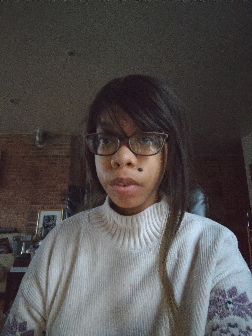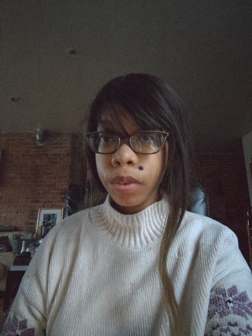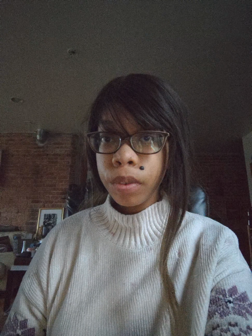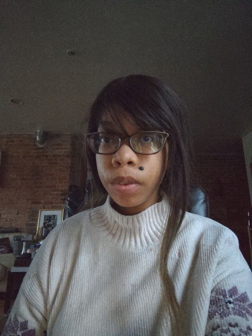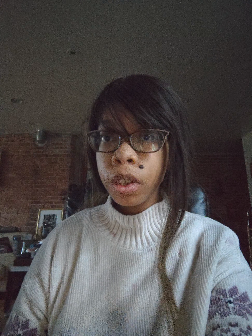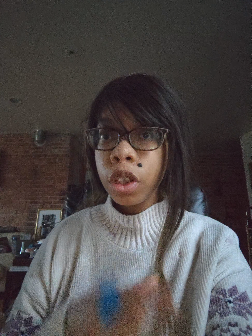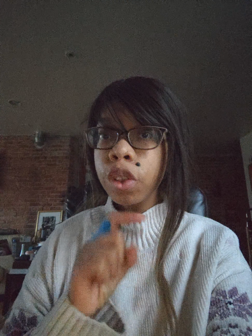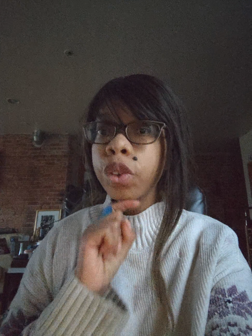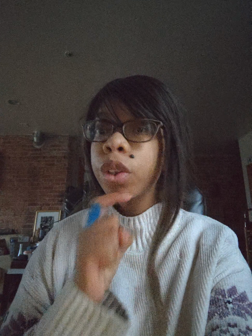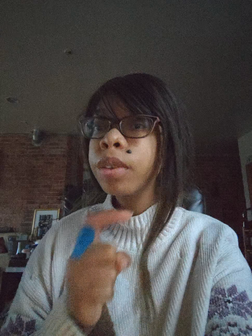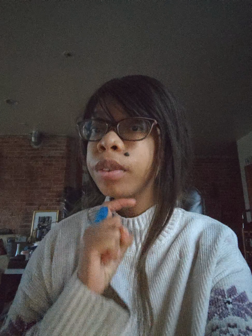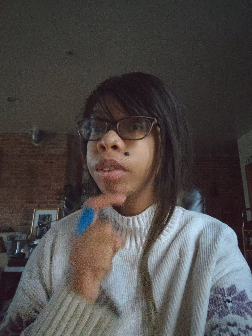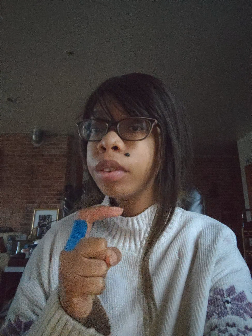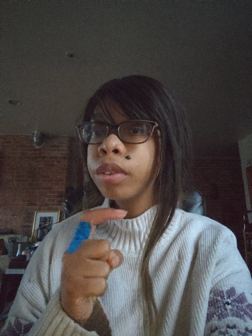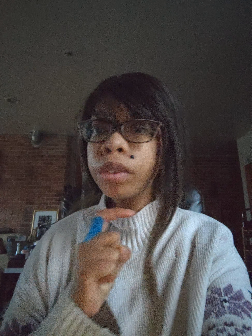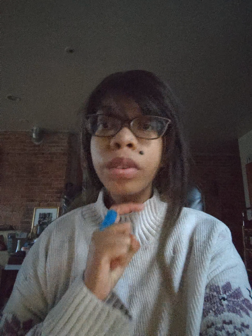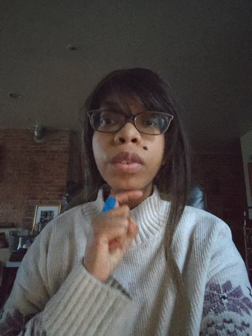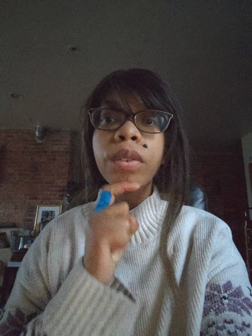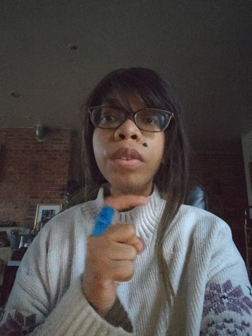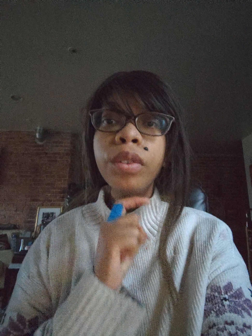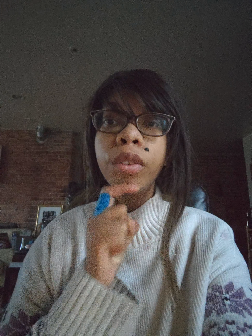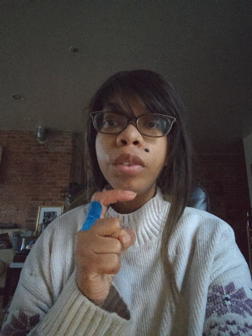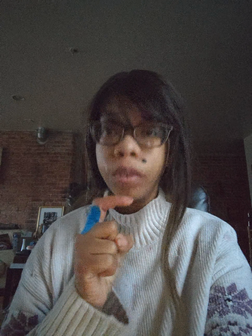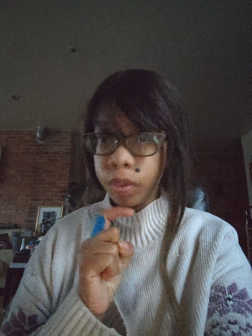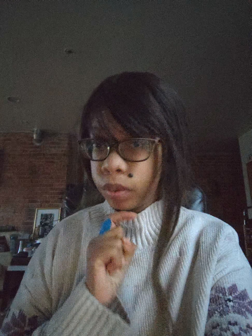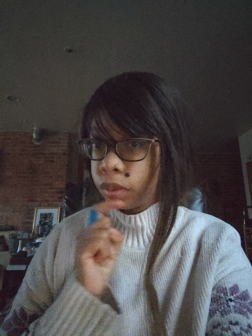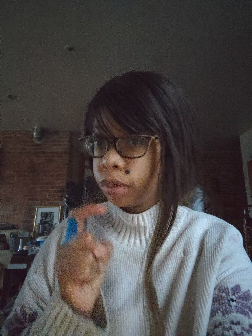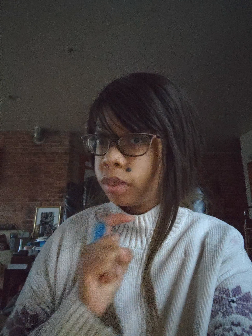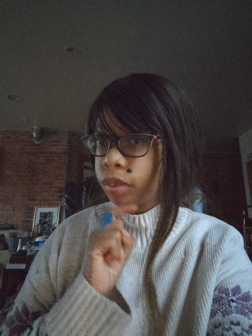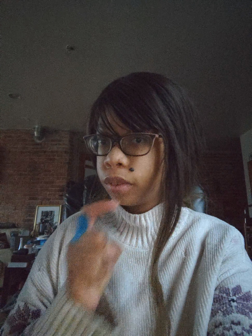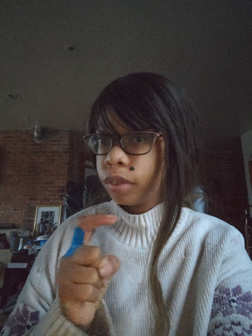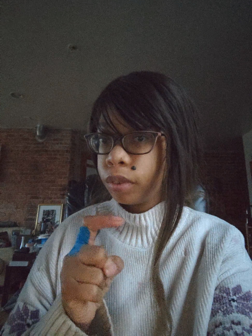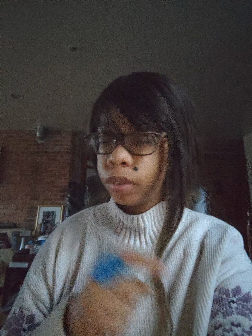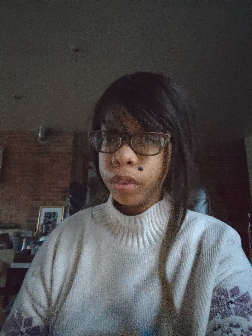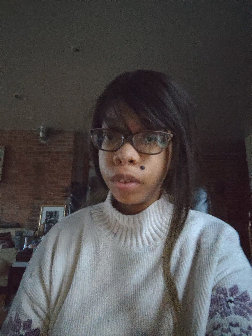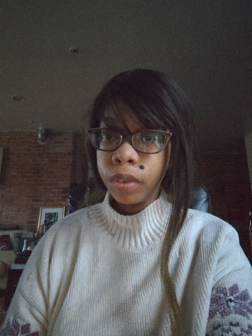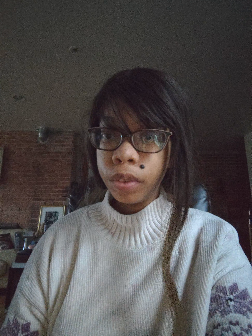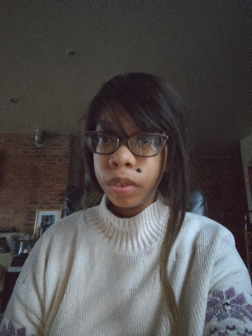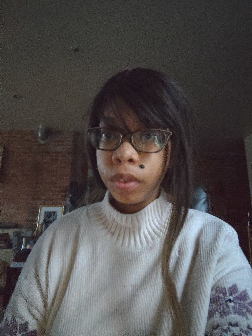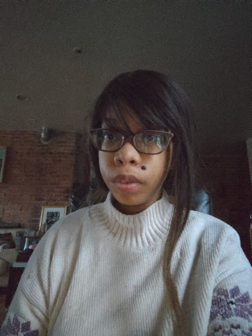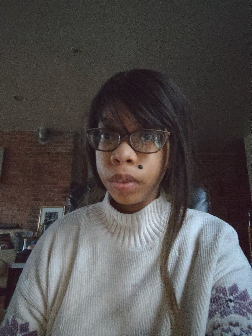garbage